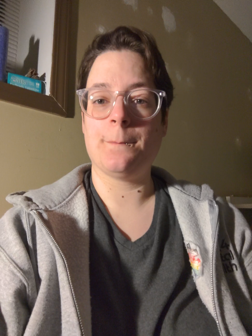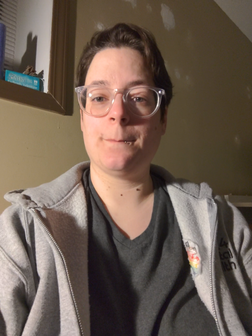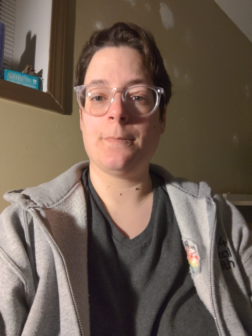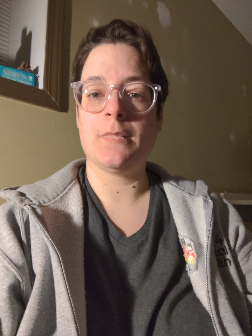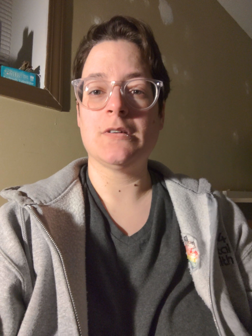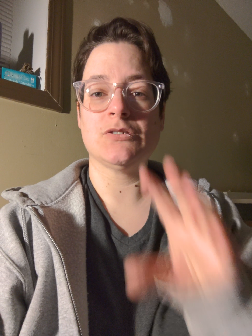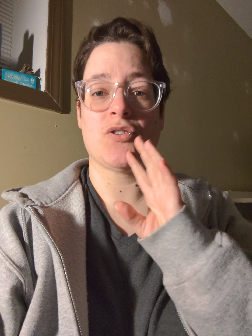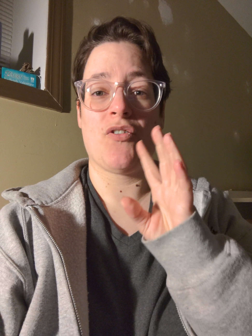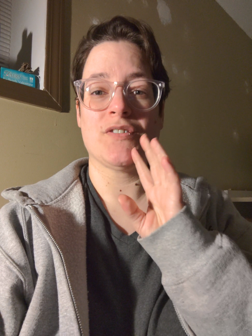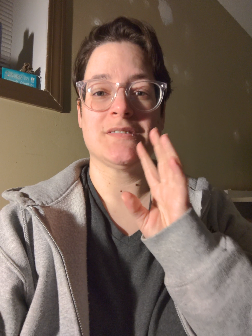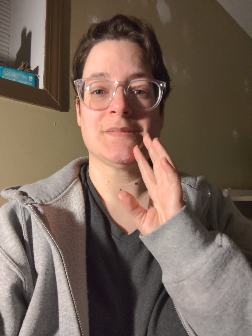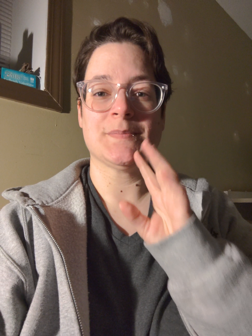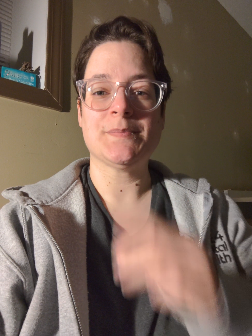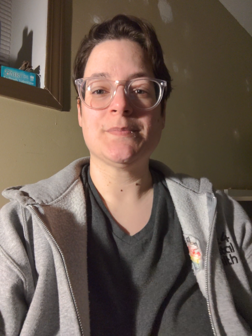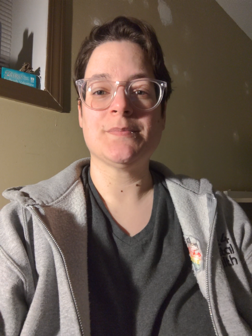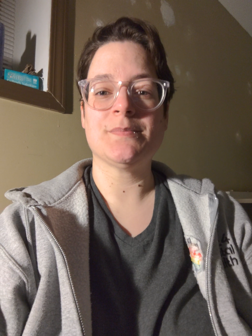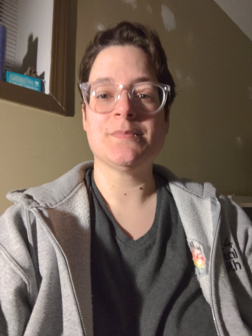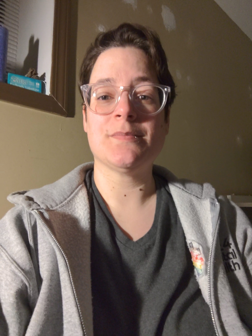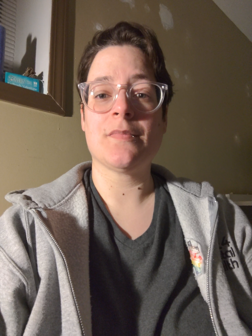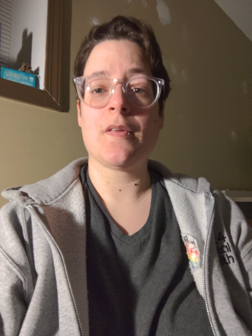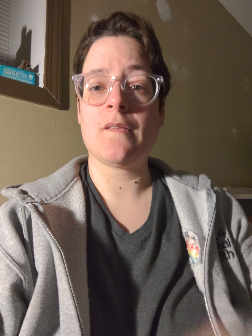talk